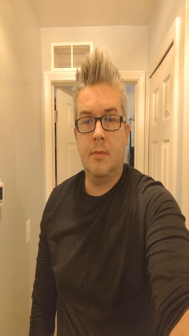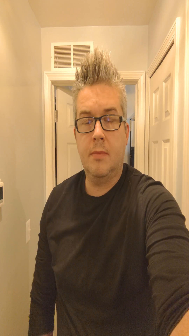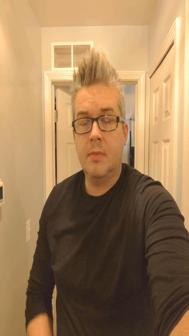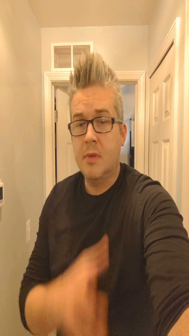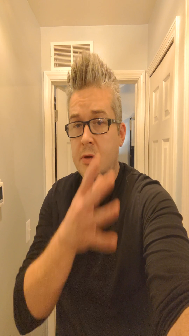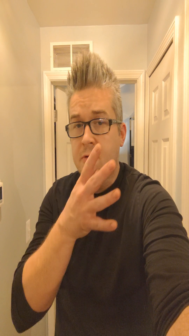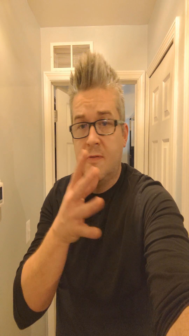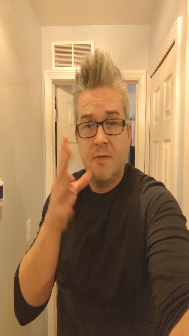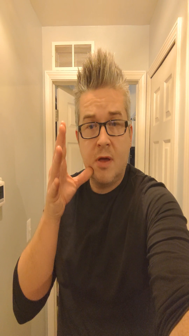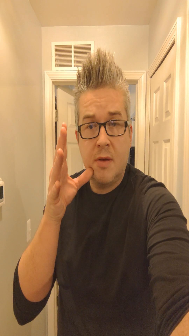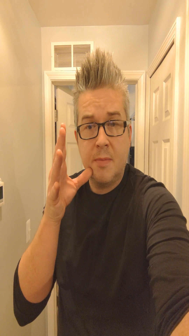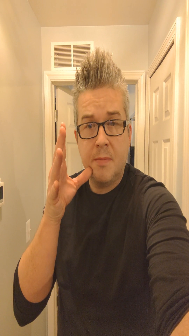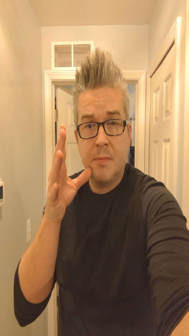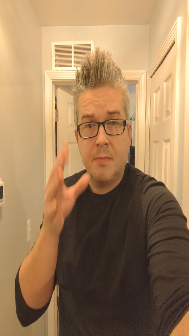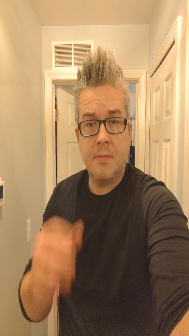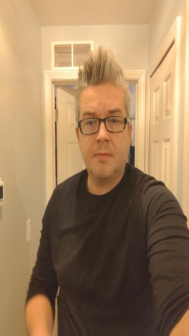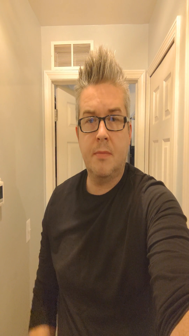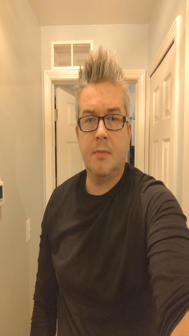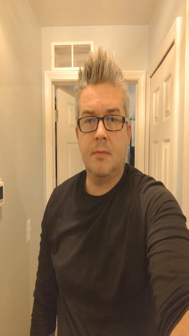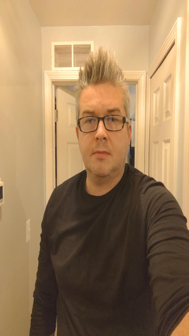farm